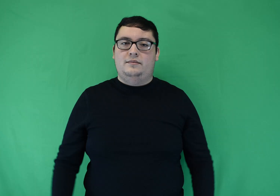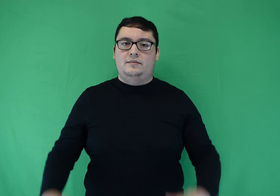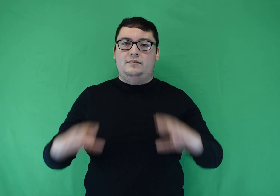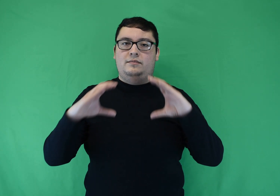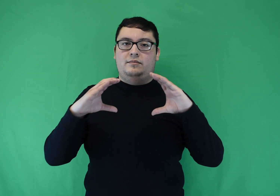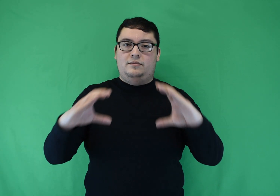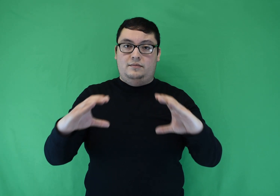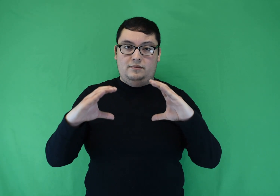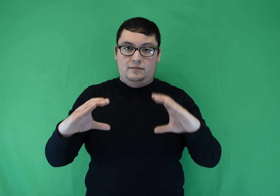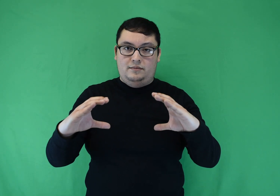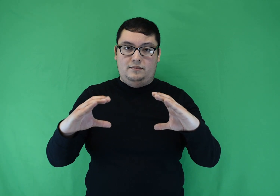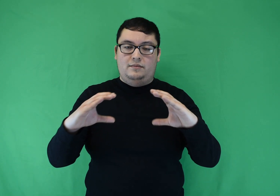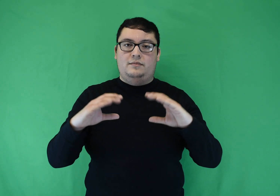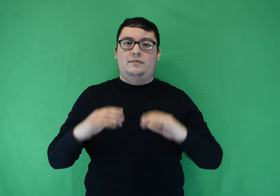cuidar